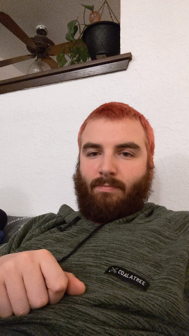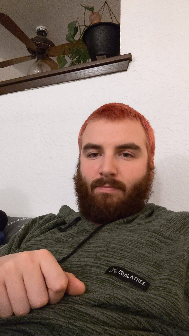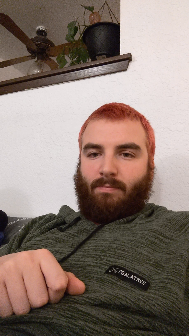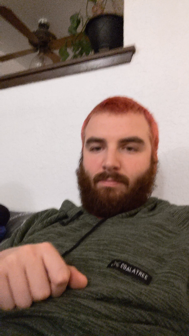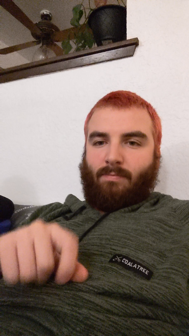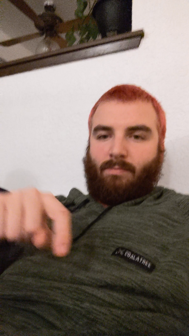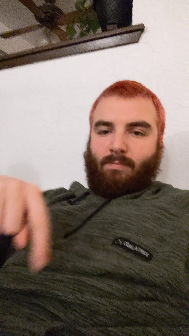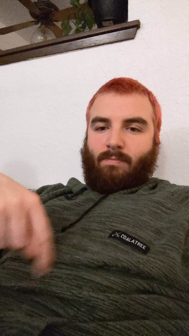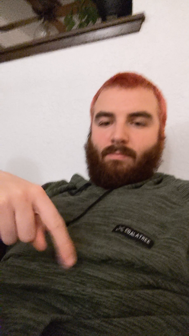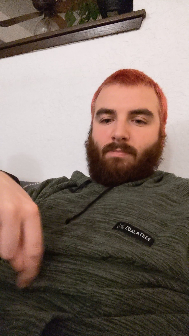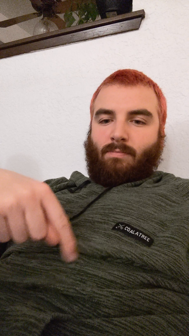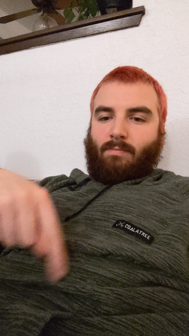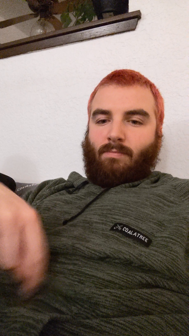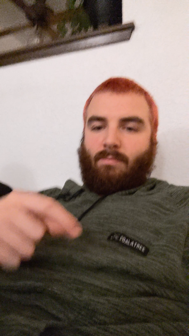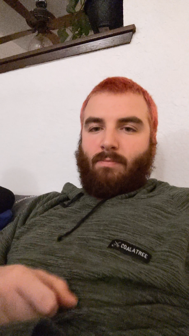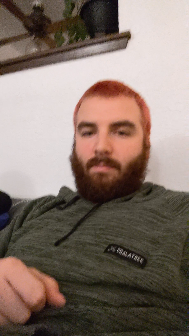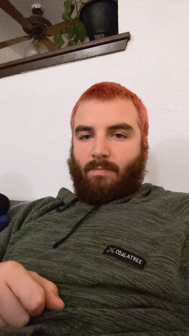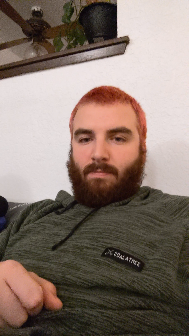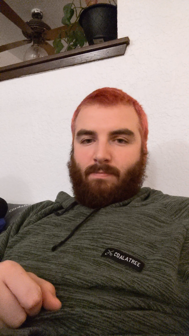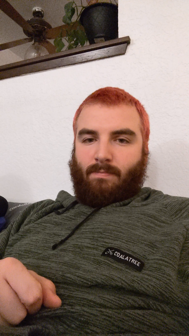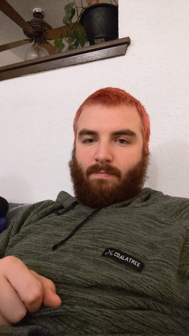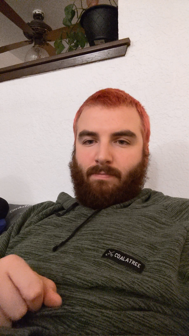belly button